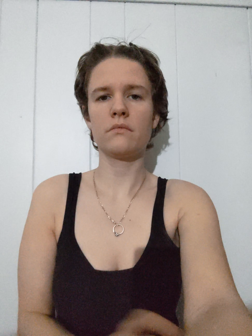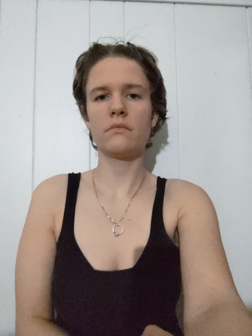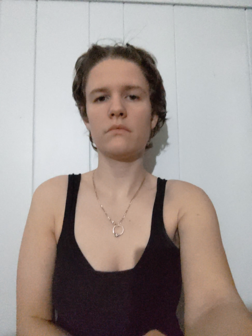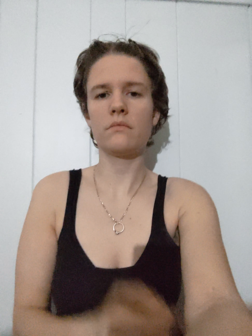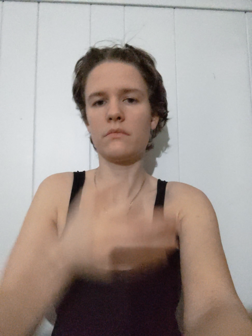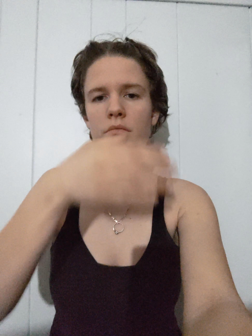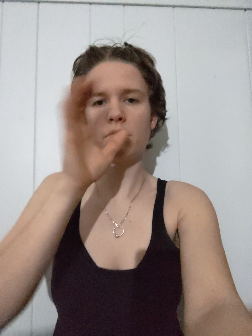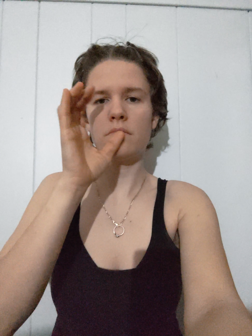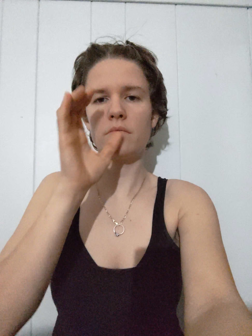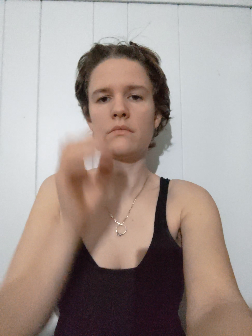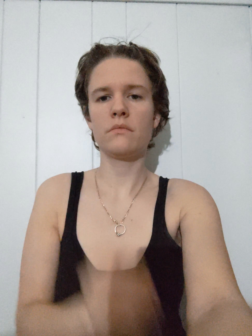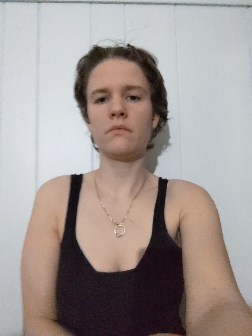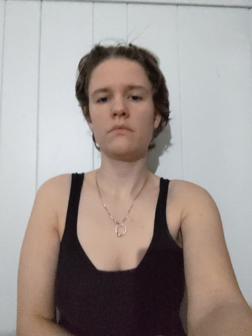drink